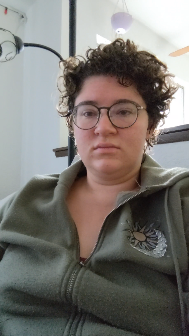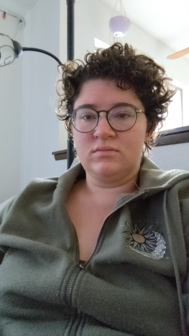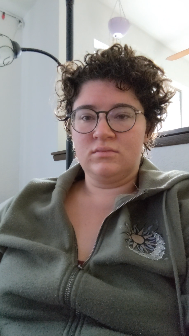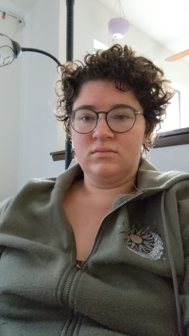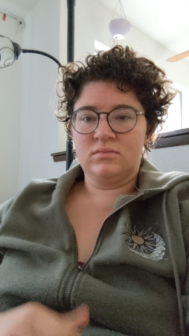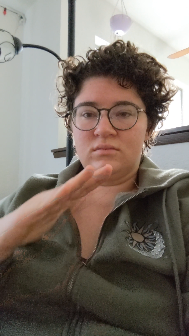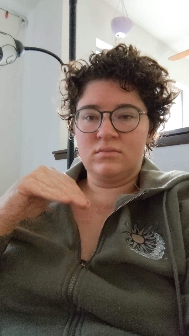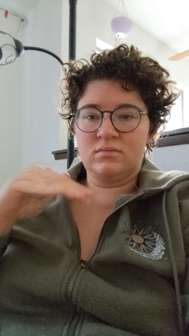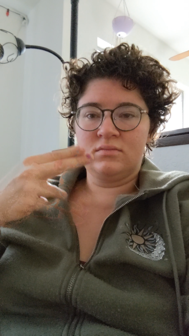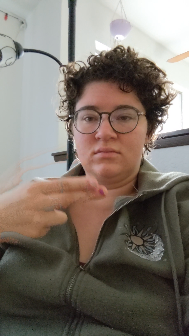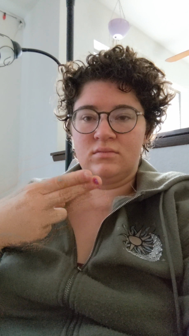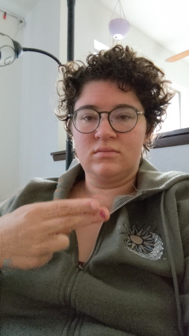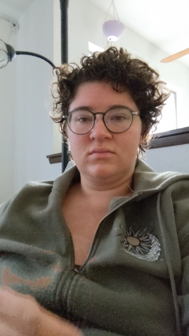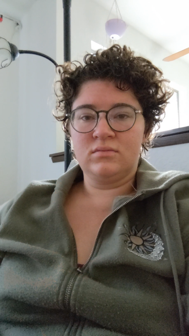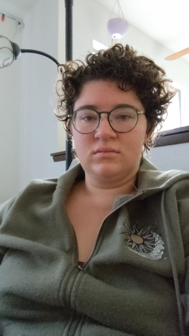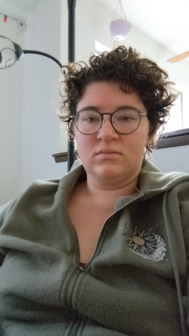pet's name